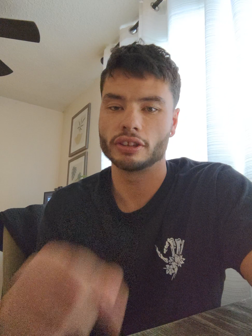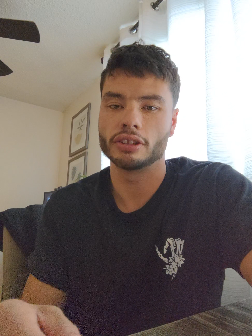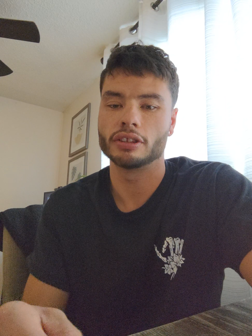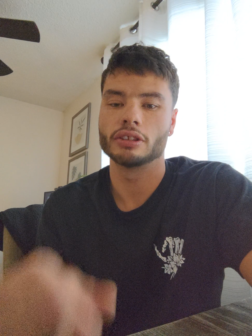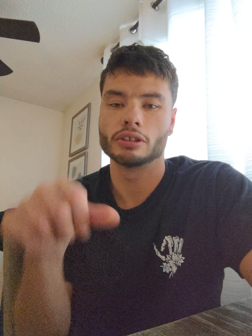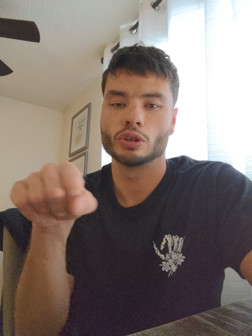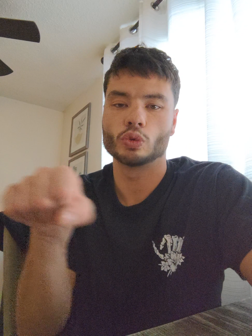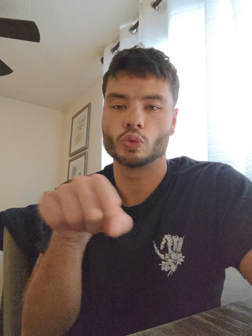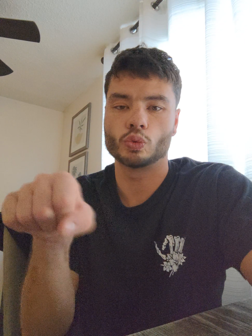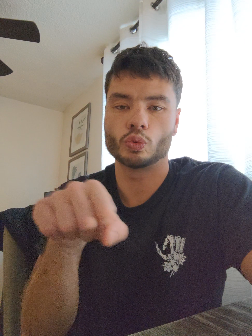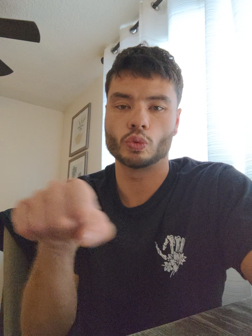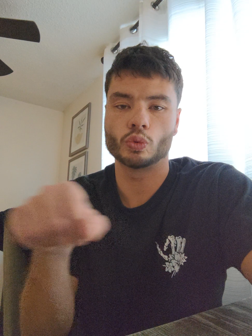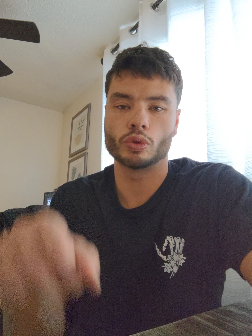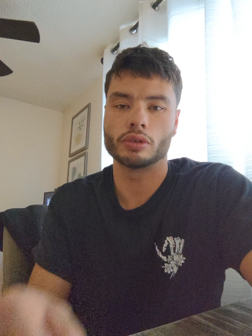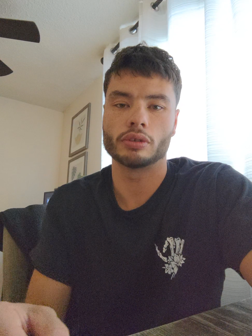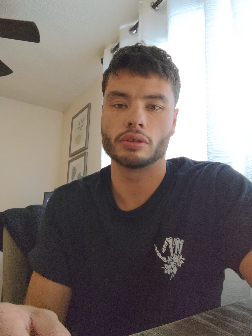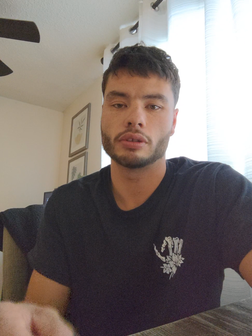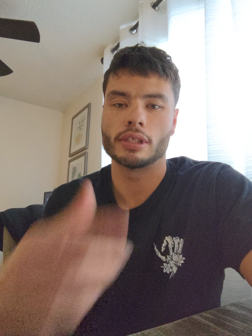shoe